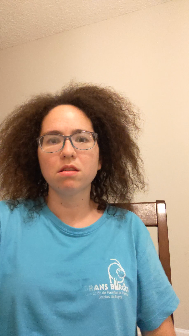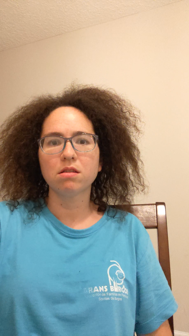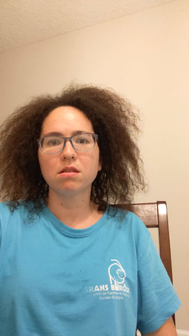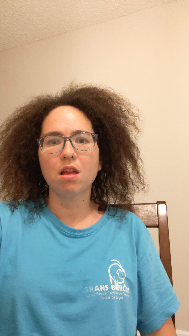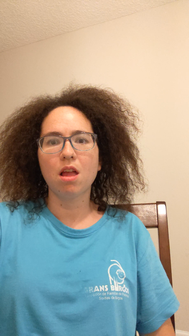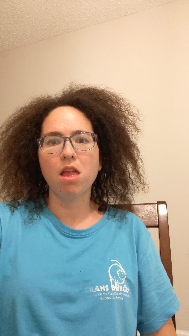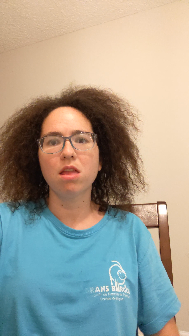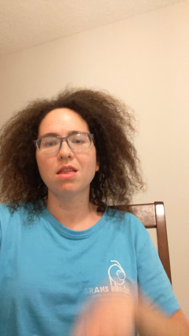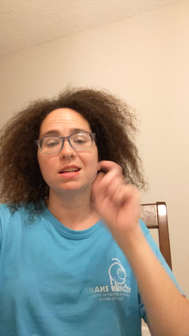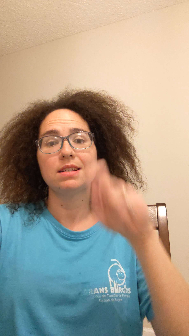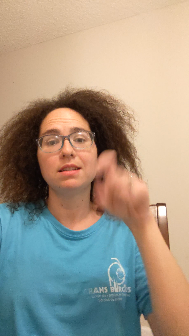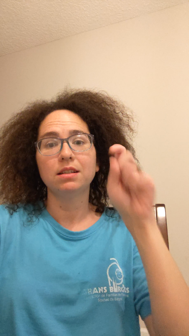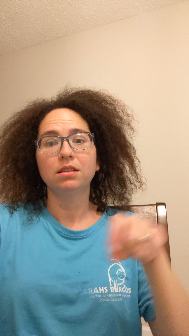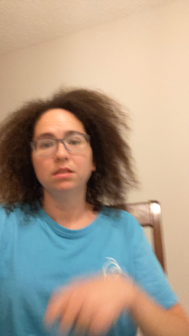need